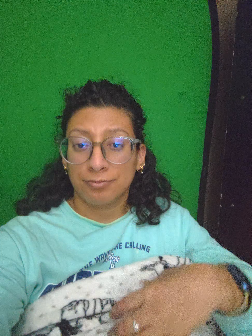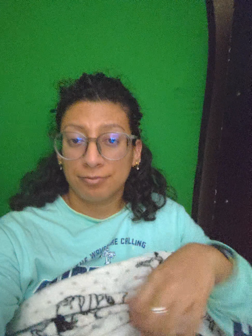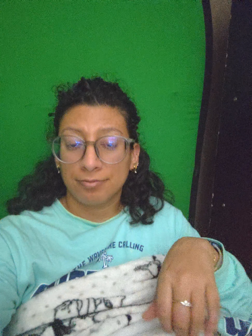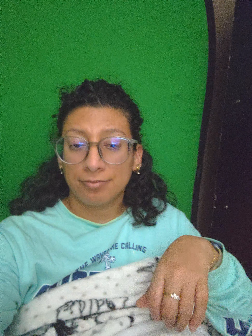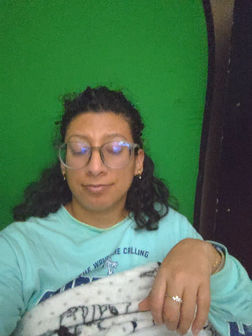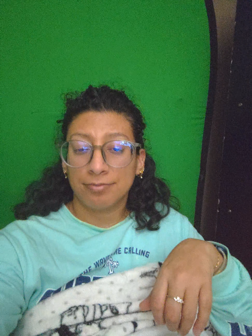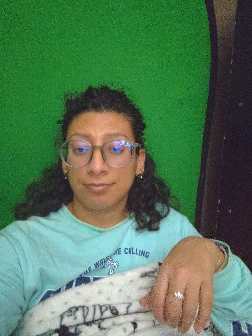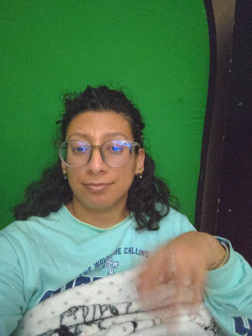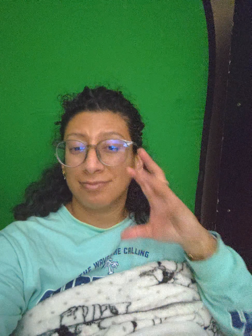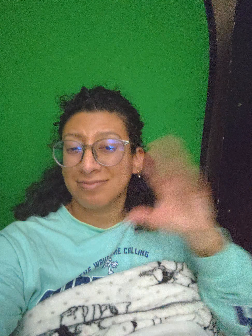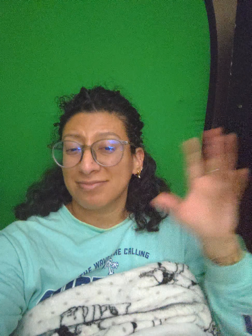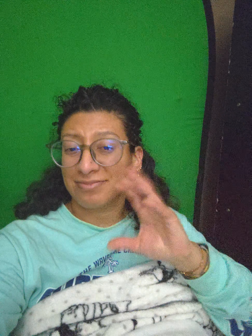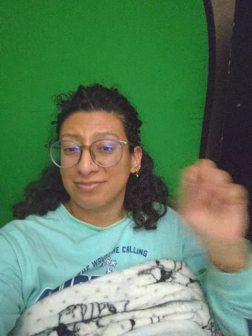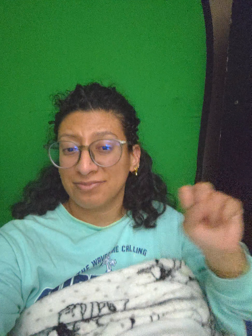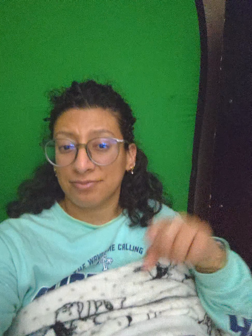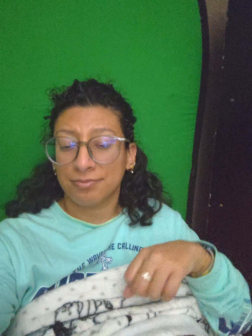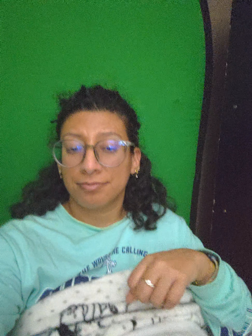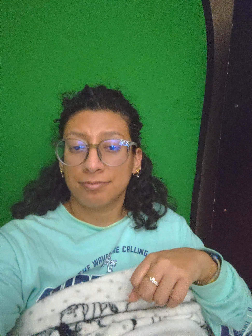loud